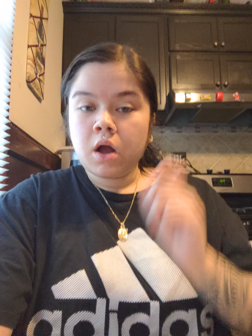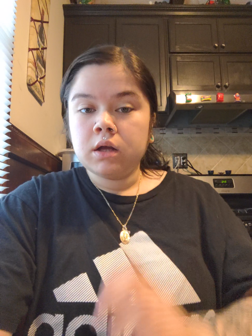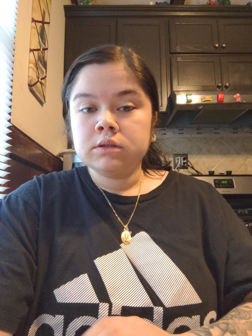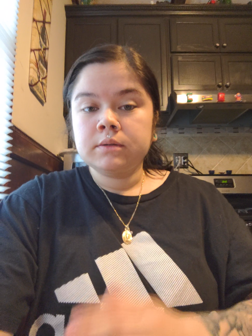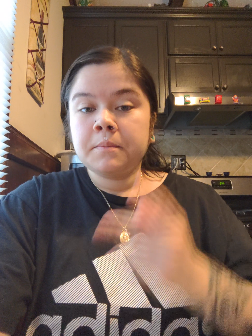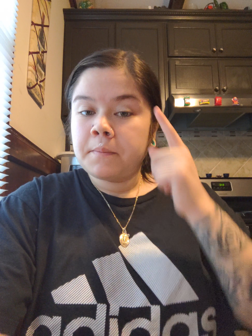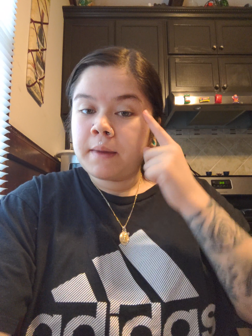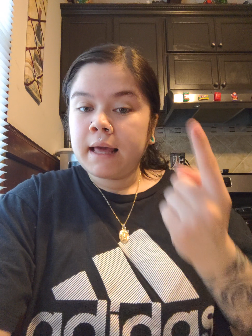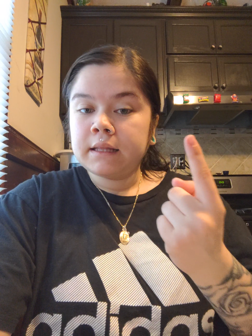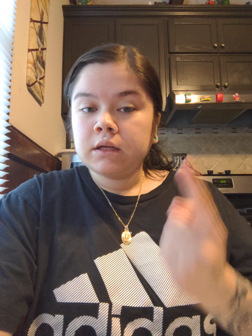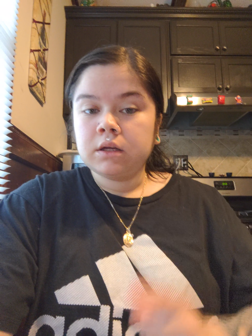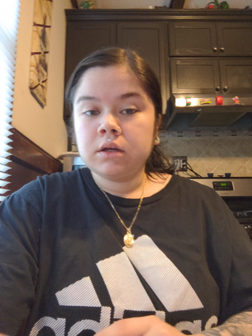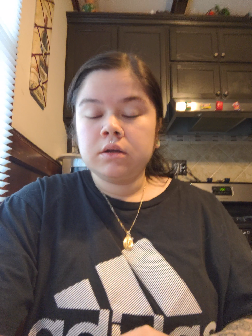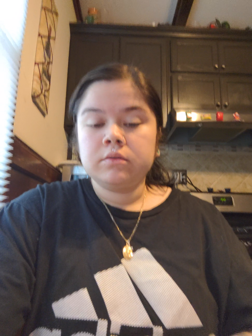penny